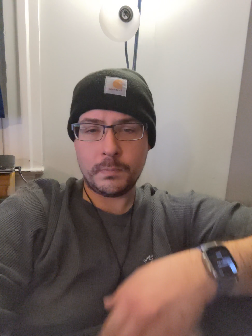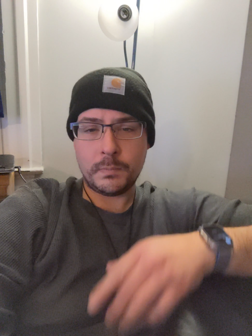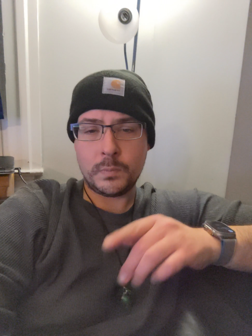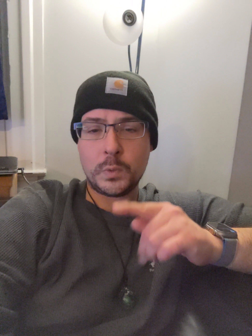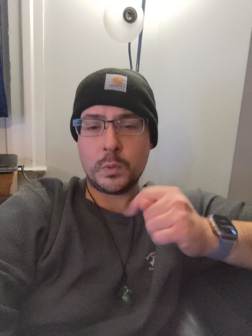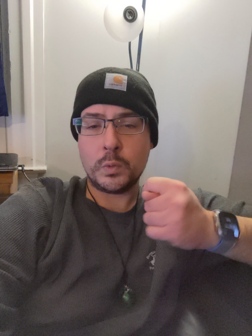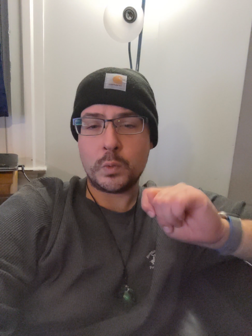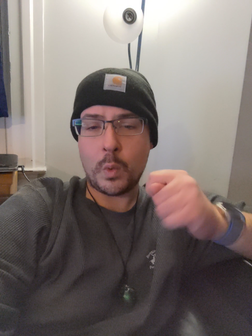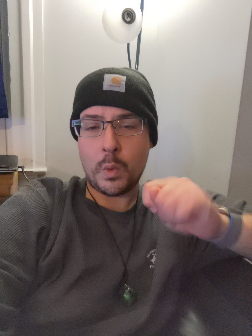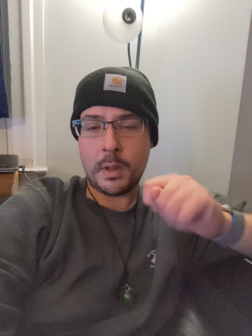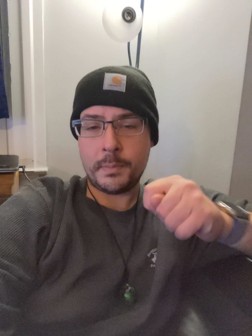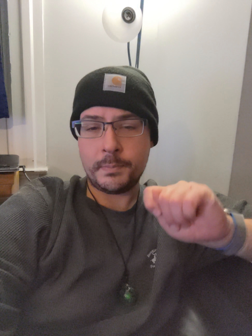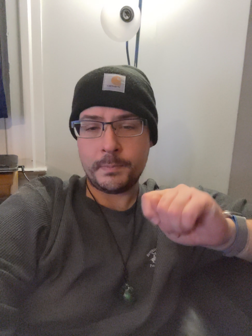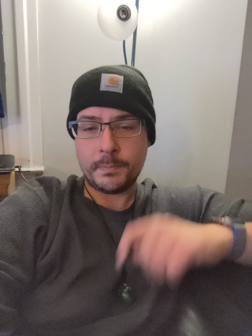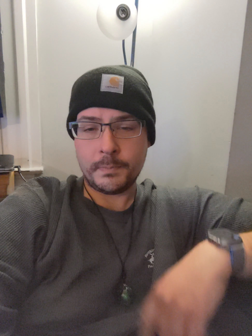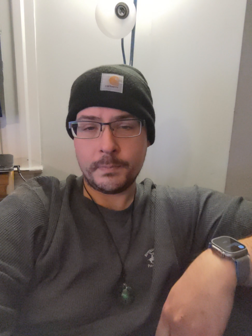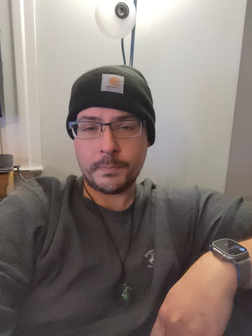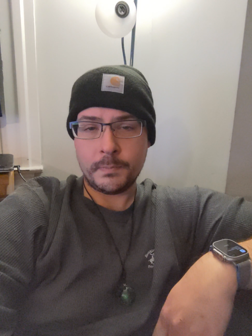toy